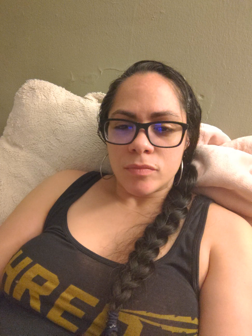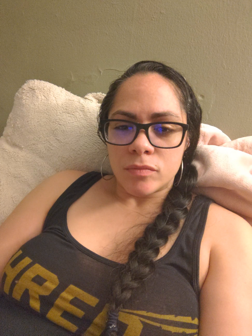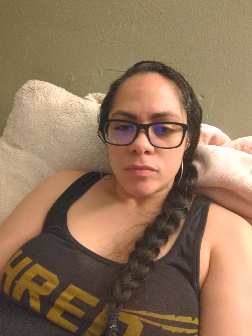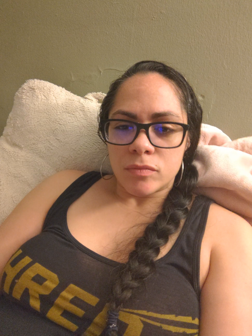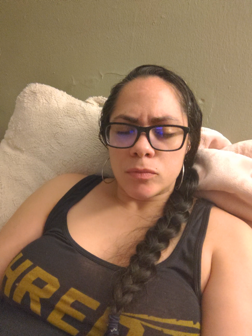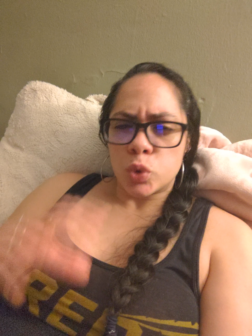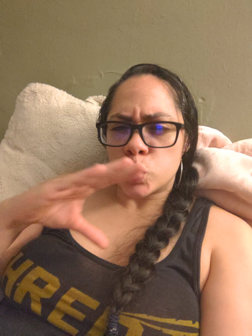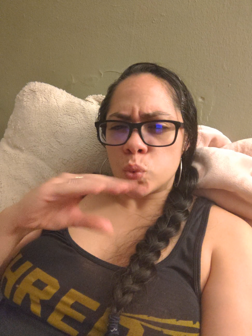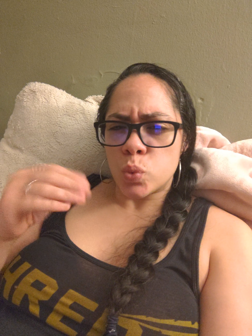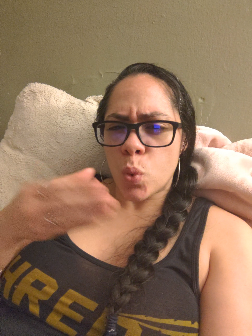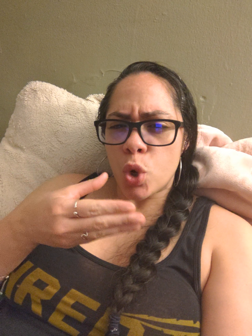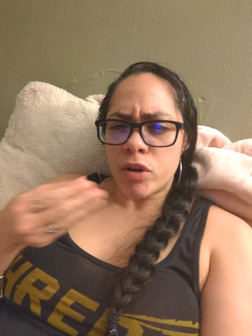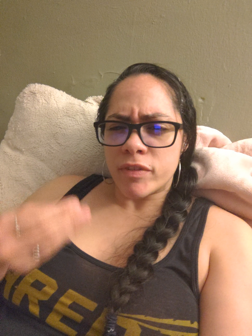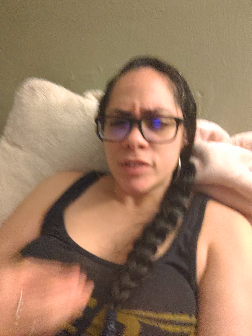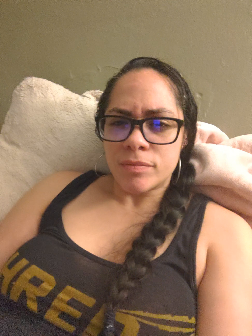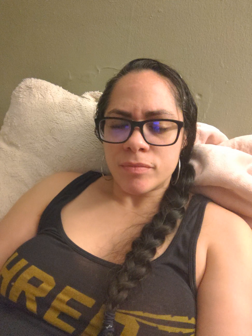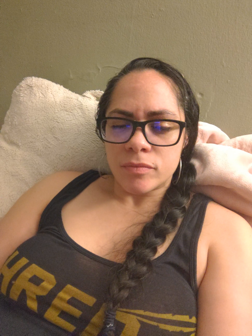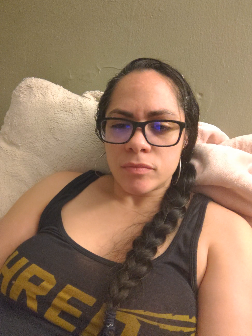story